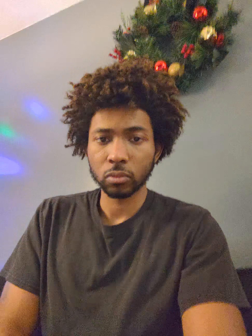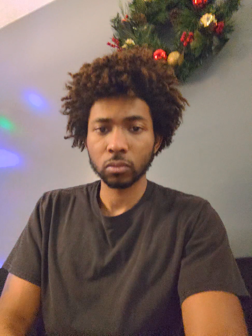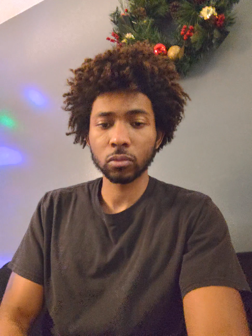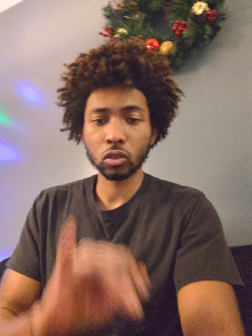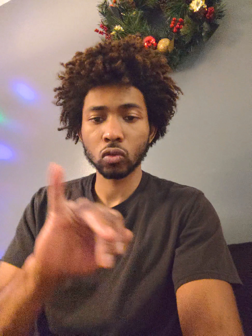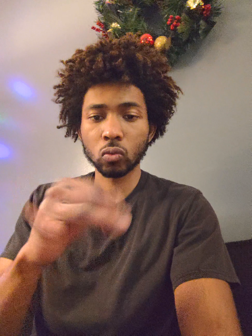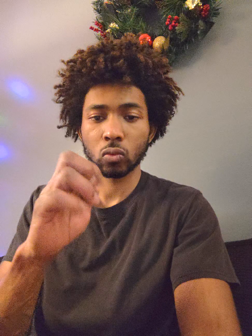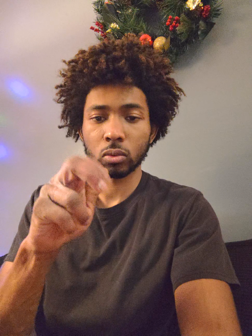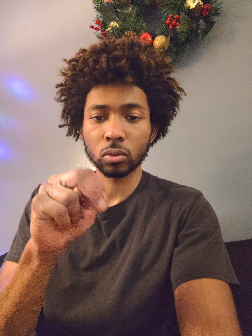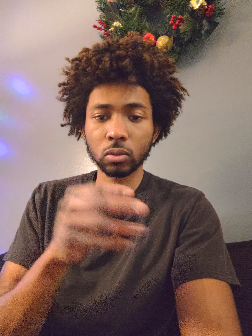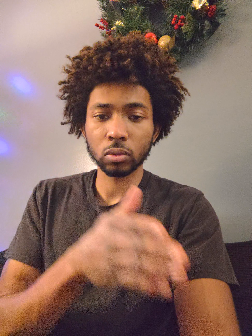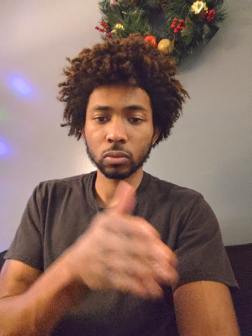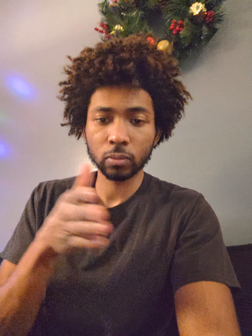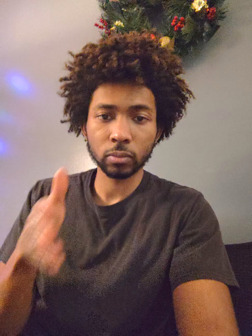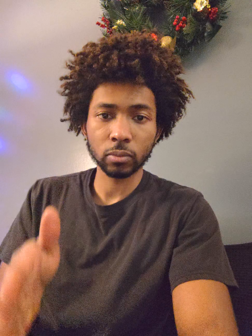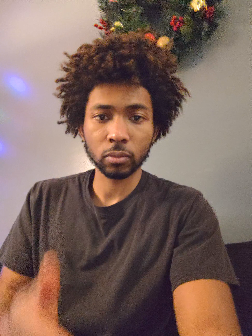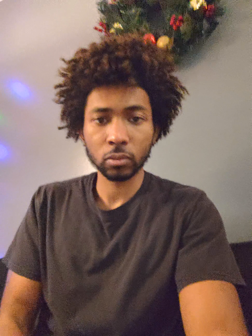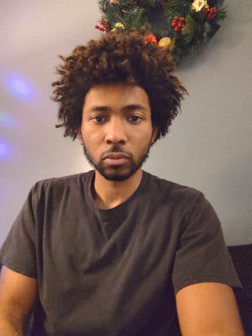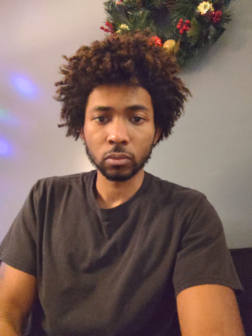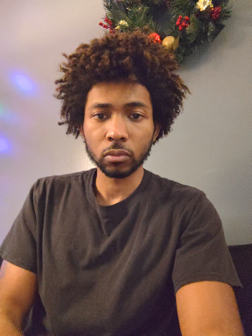jeans